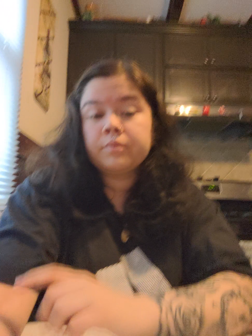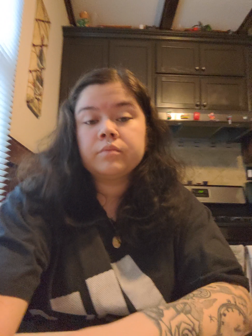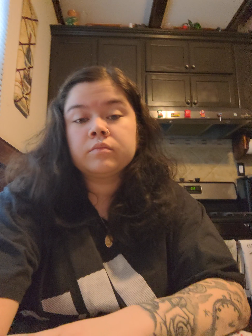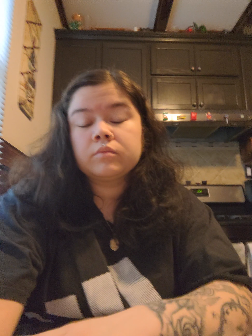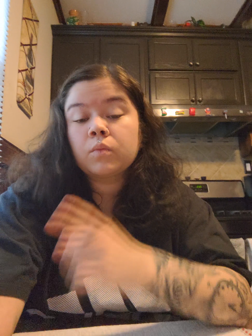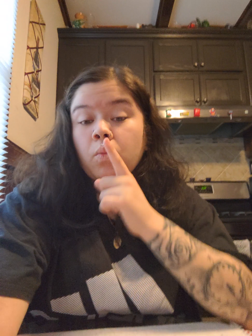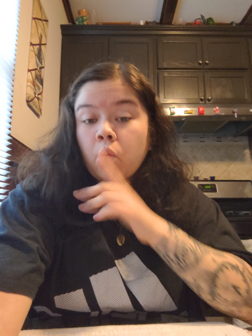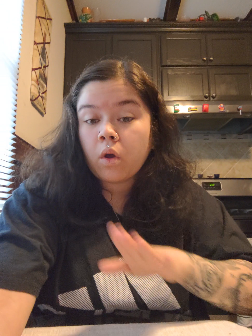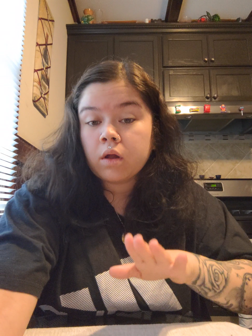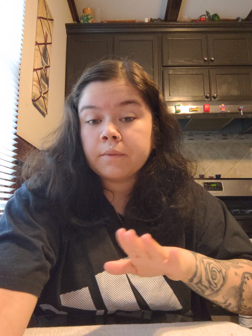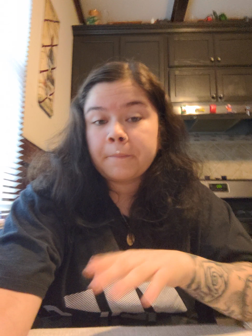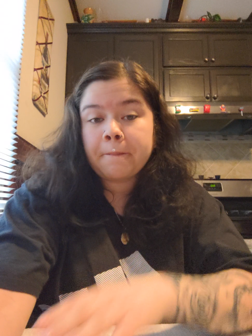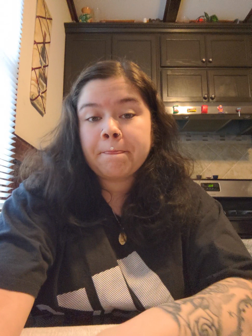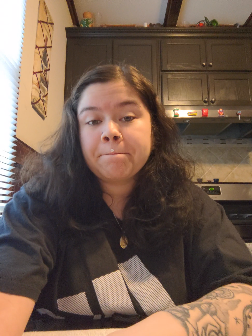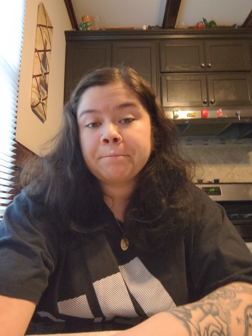quiet